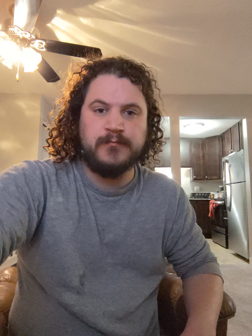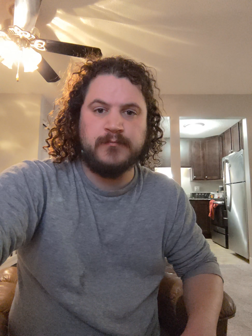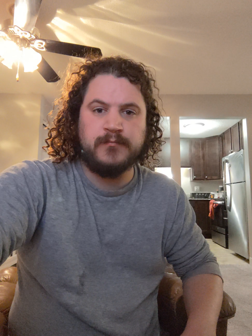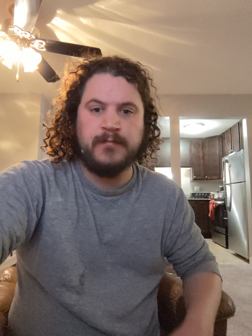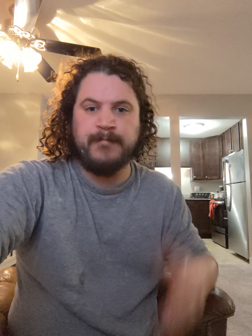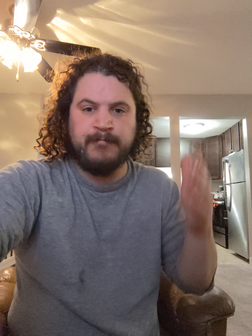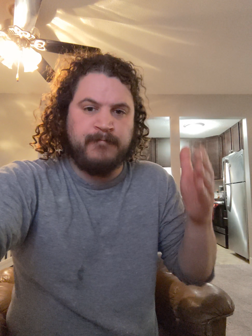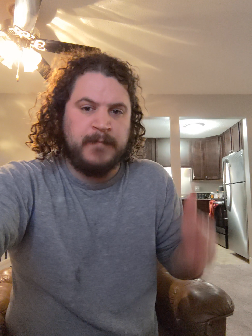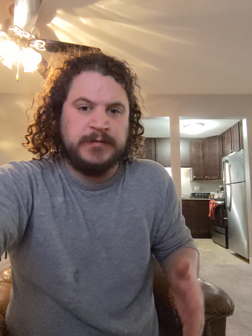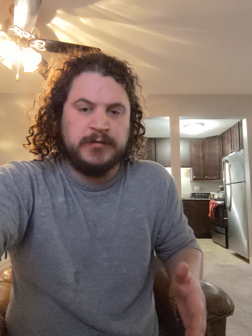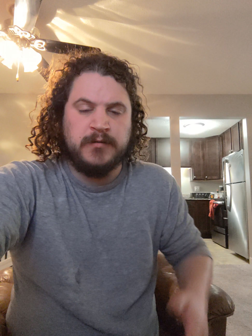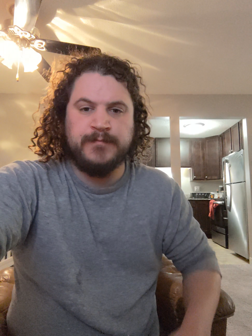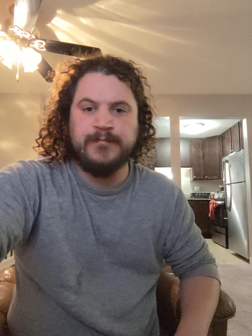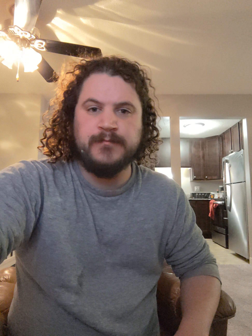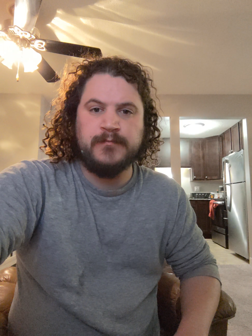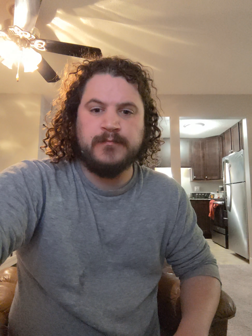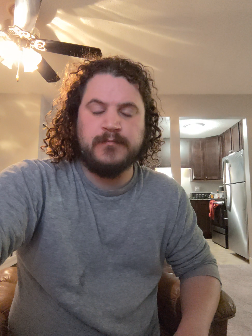beside